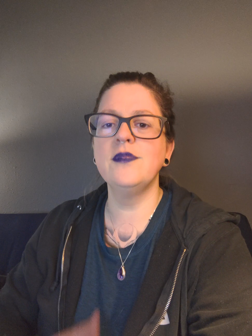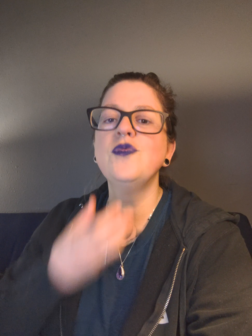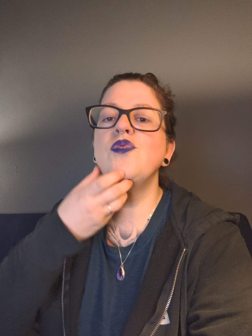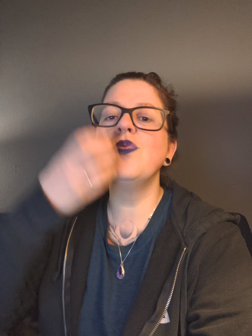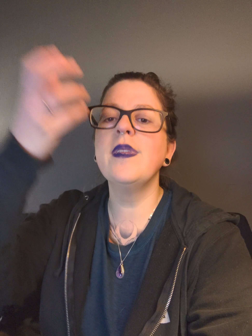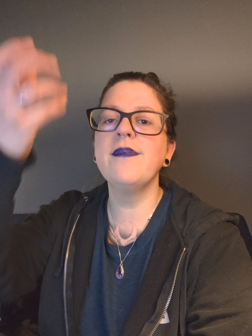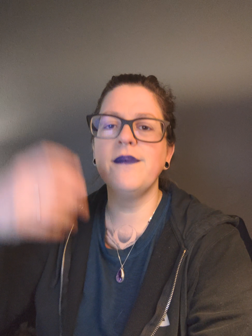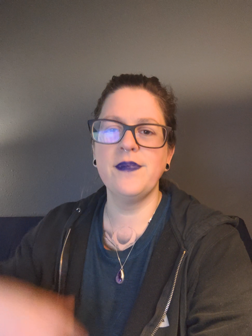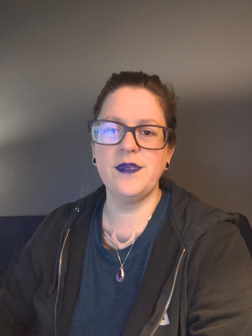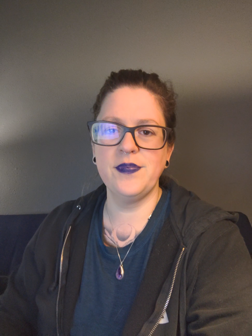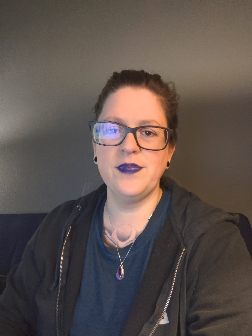giraffe